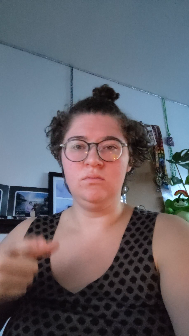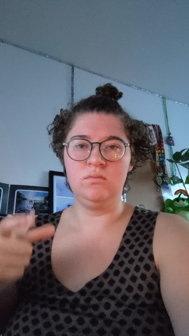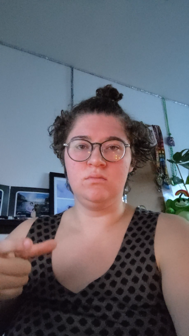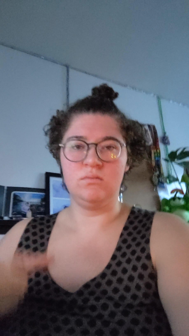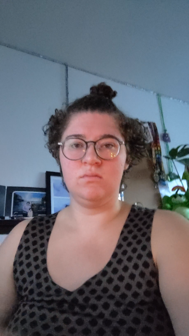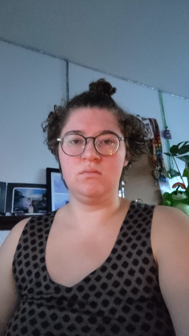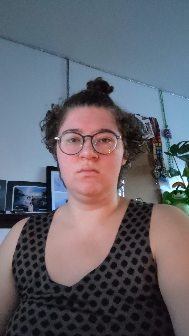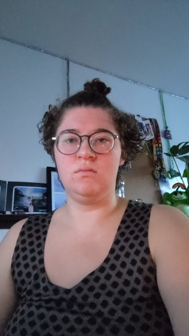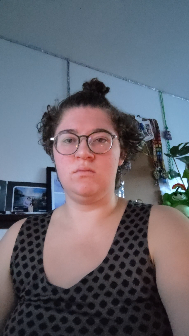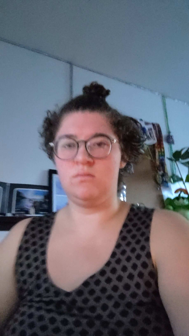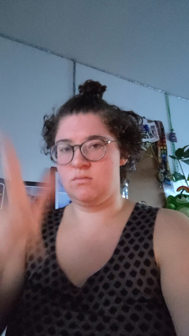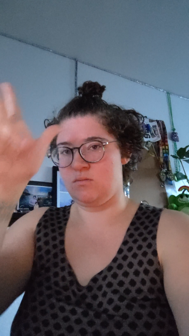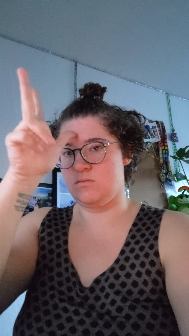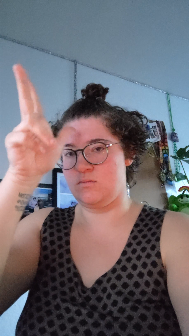rooster